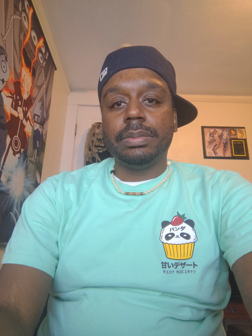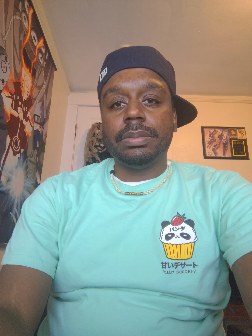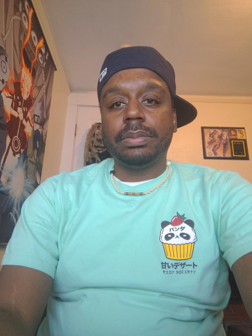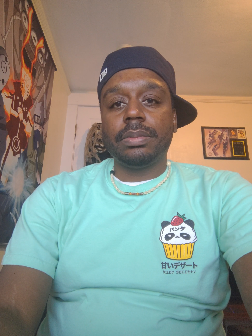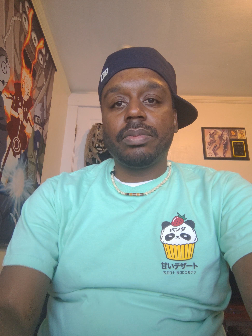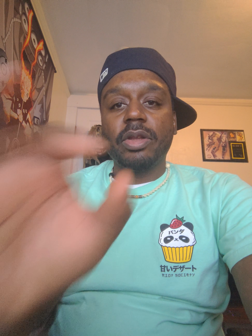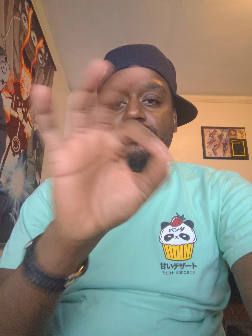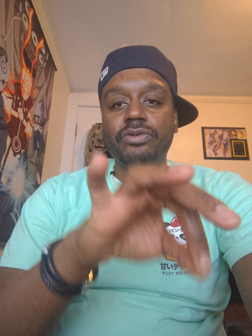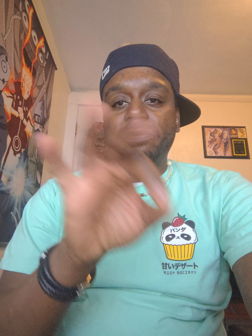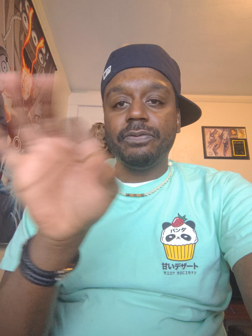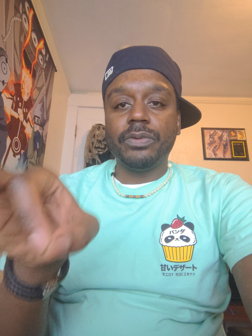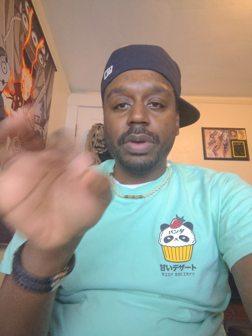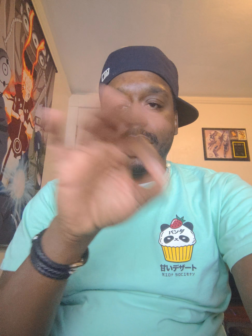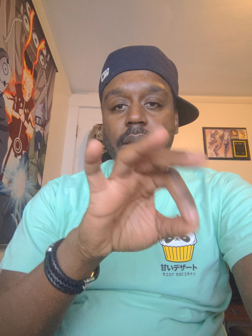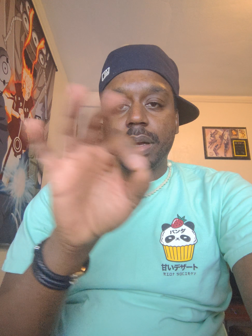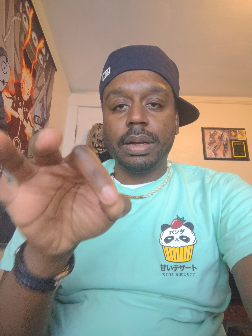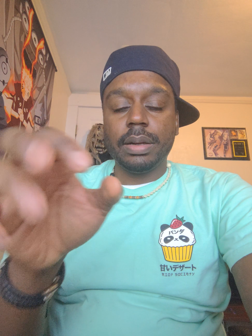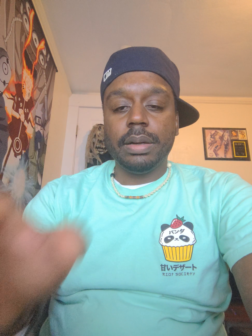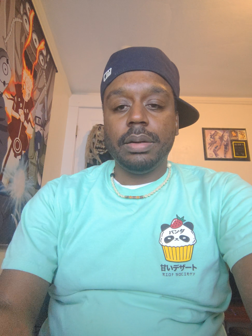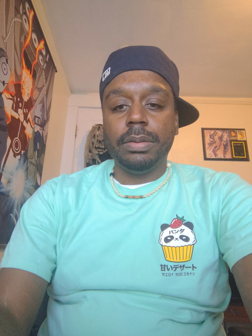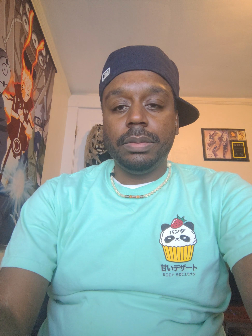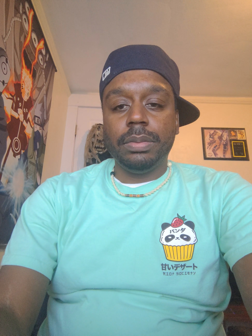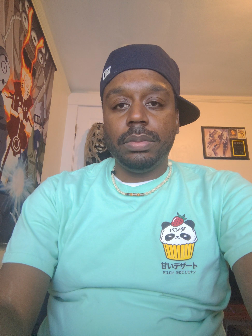french fries